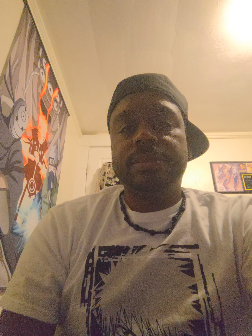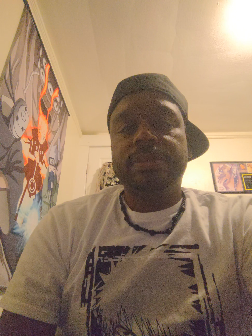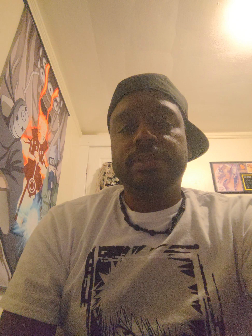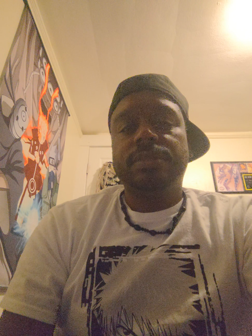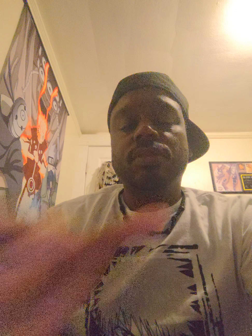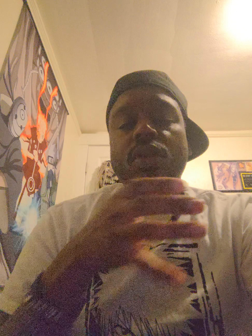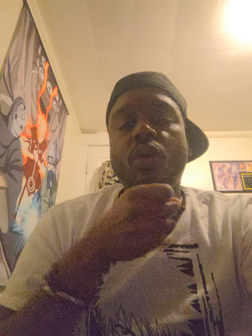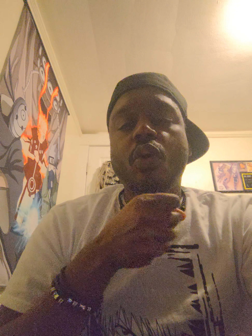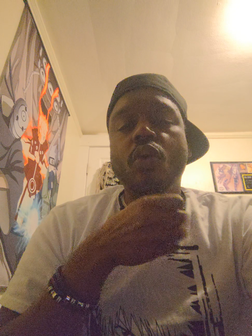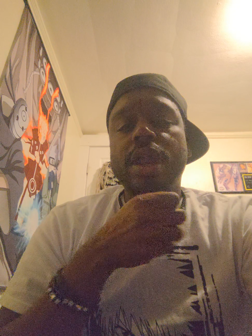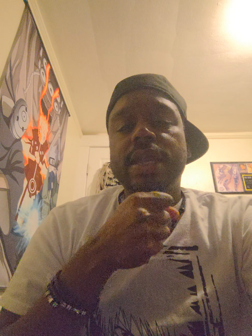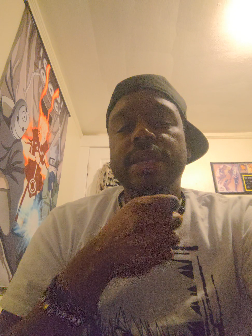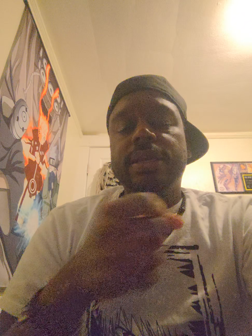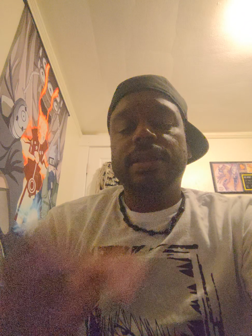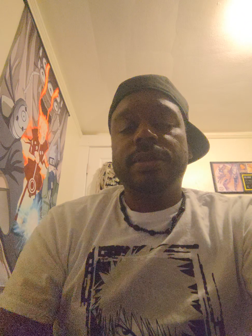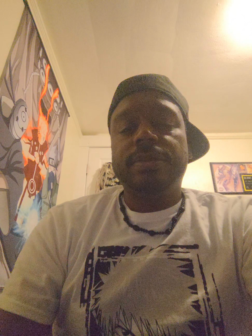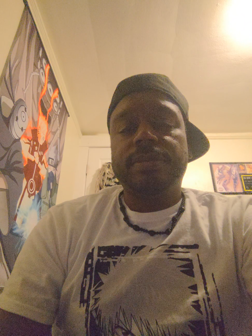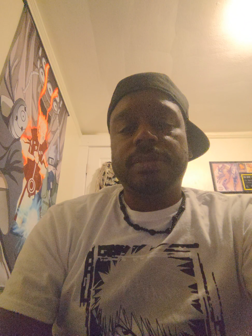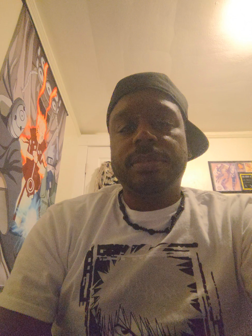orange